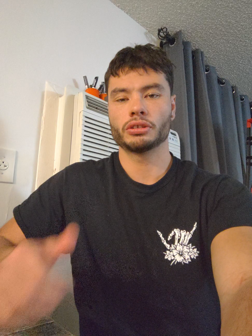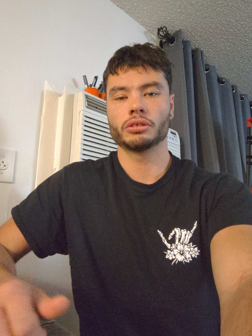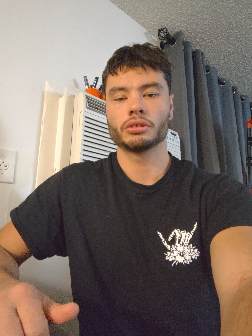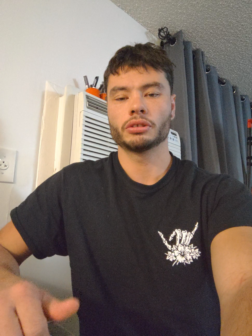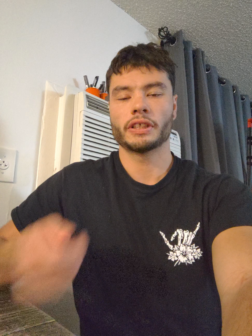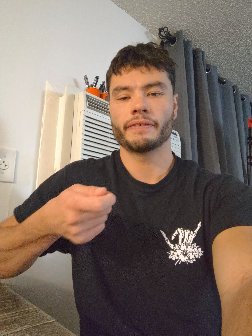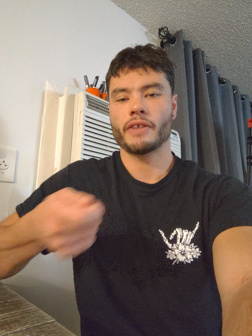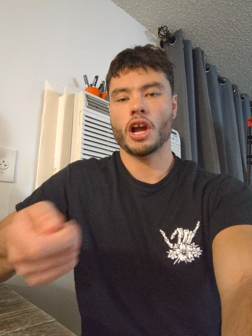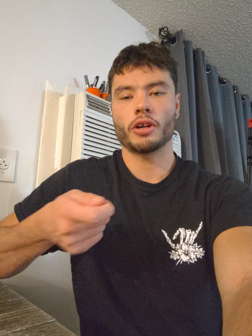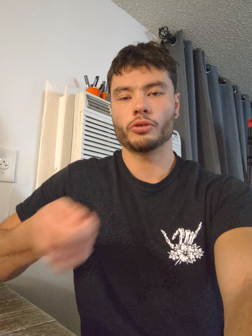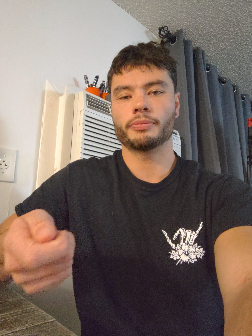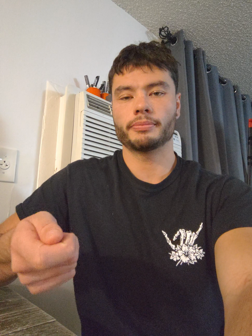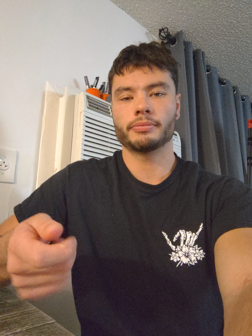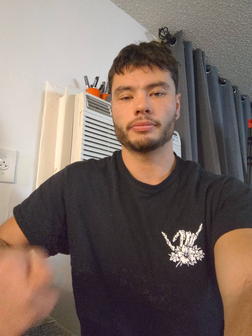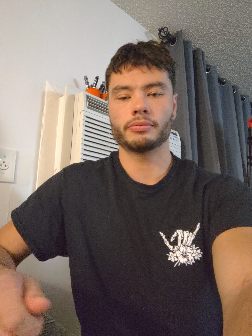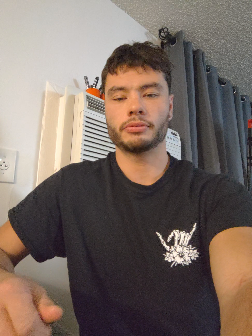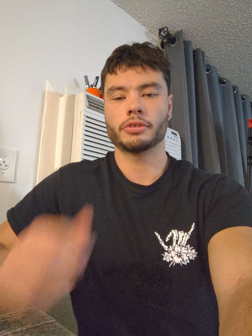vacuum